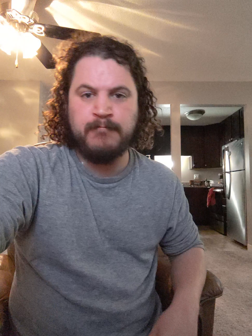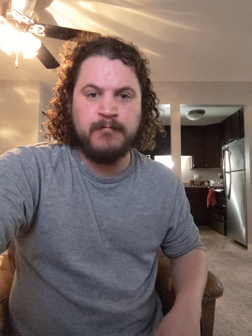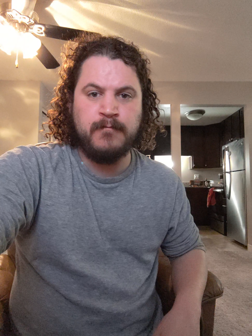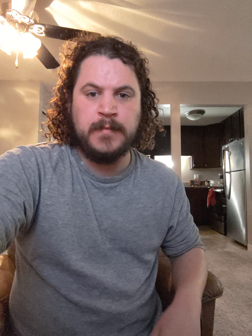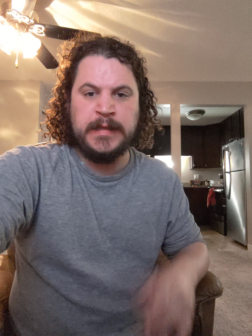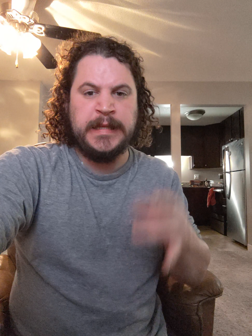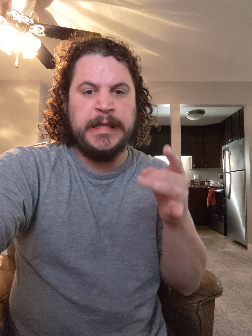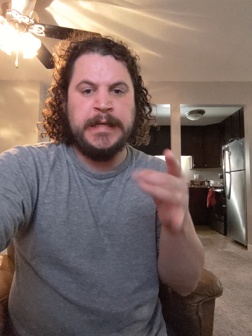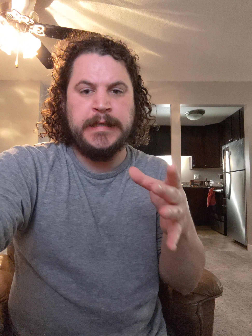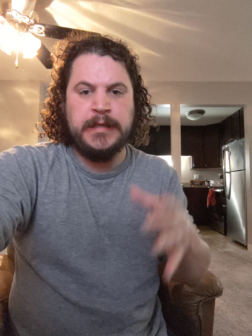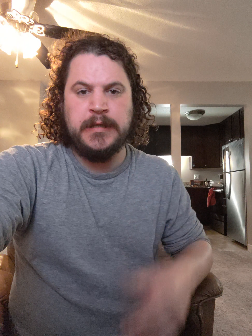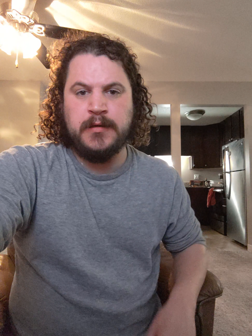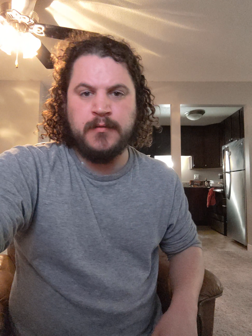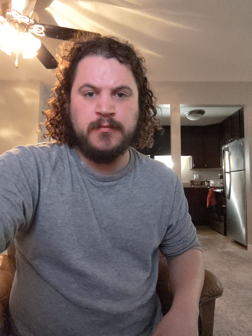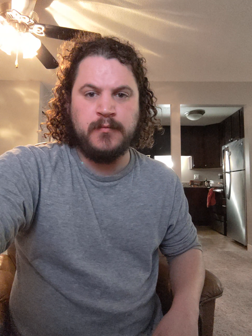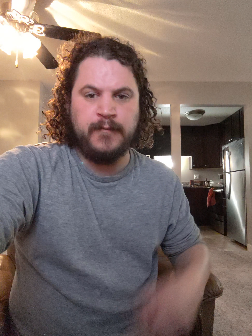hate